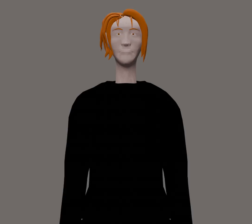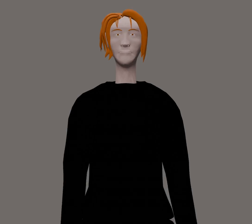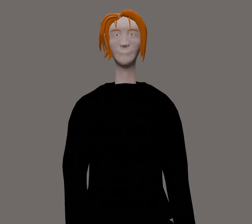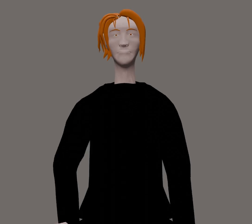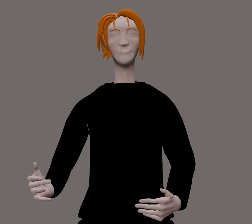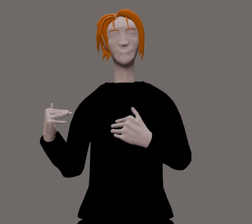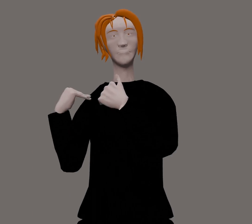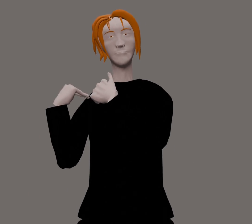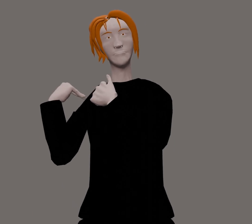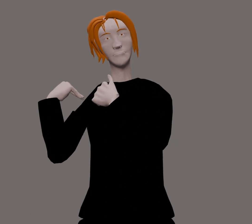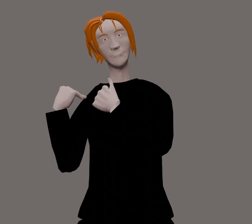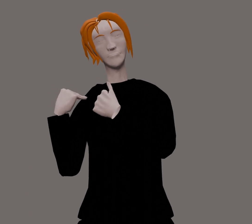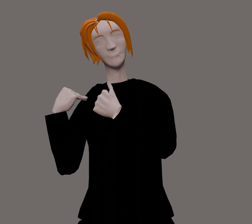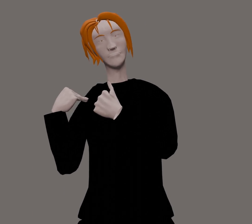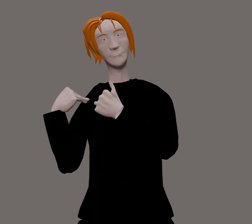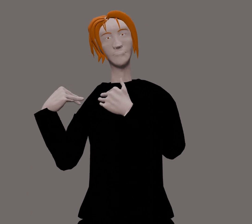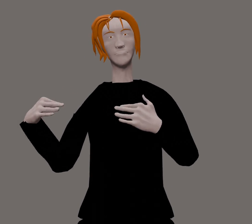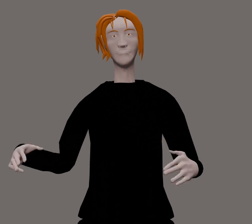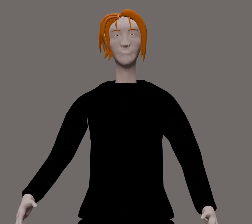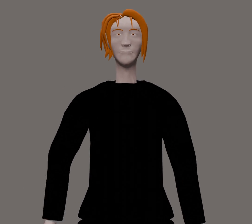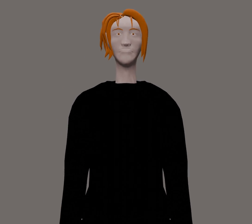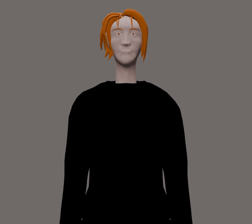Bear